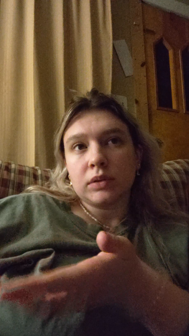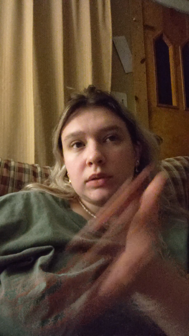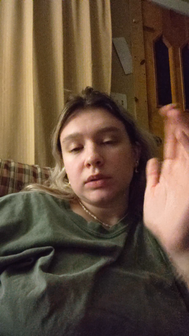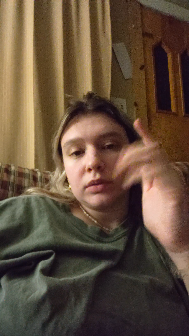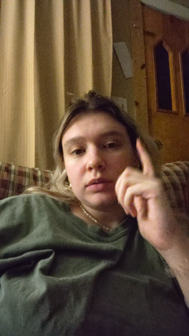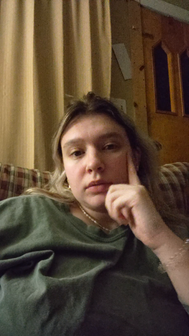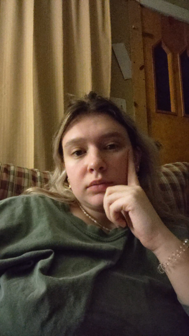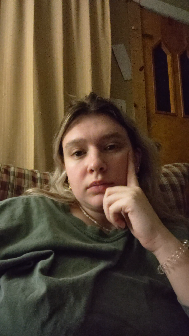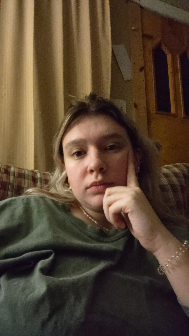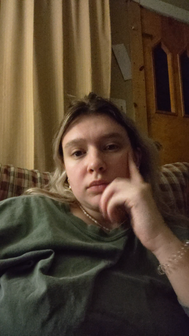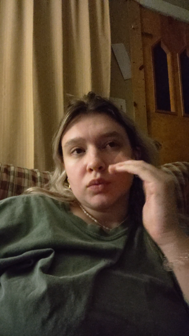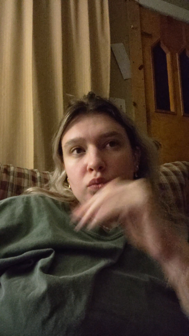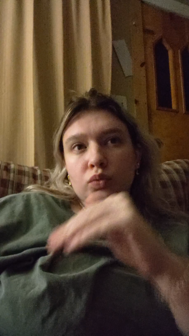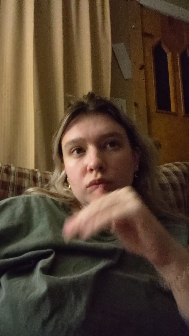doctor